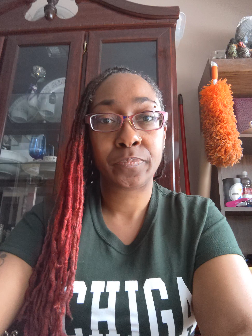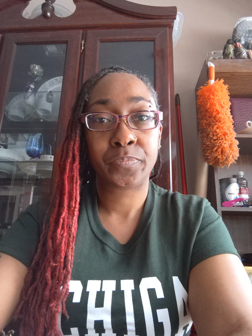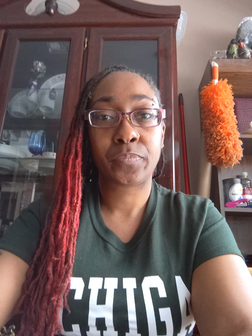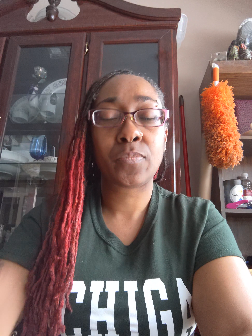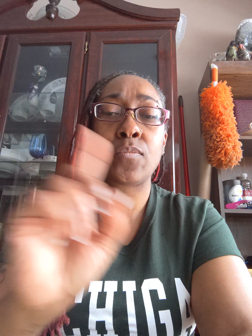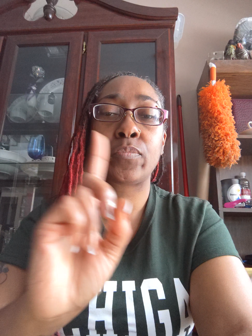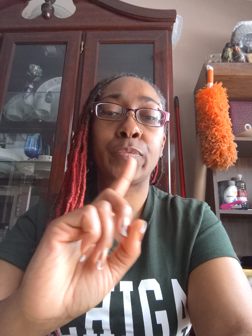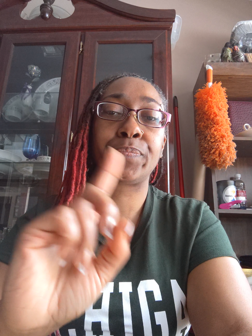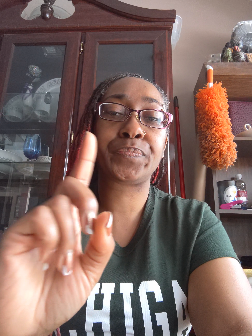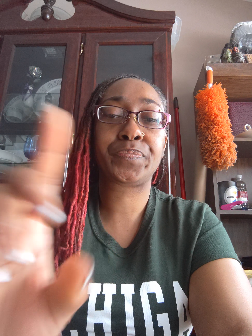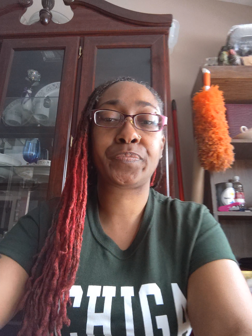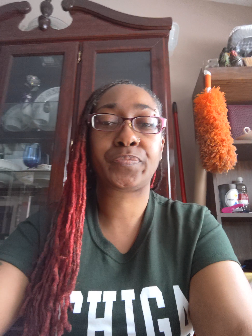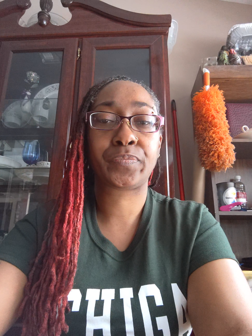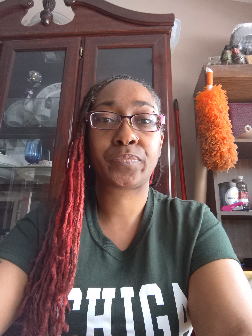where